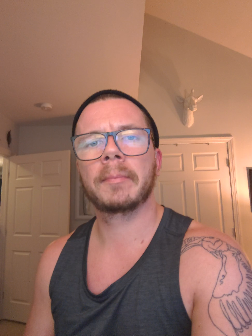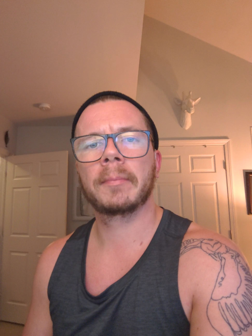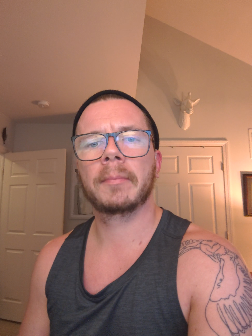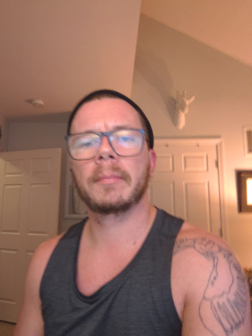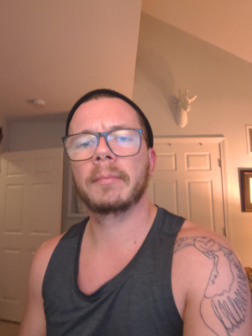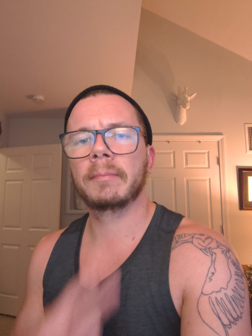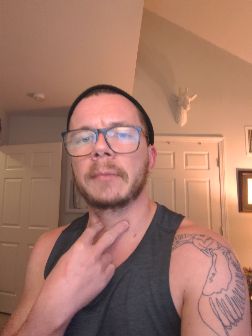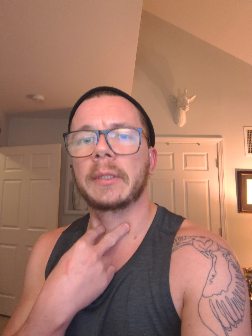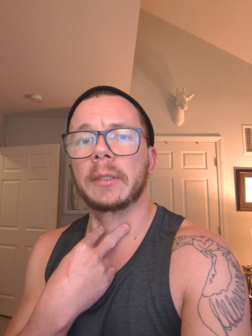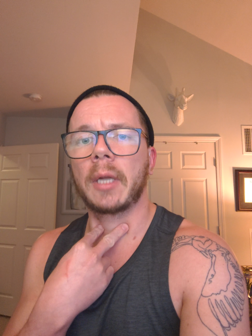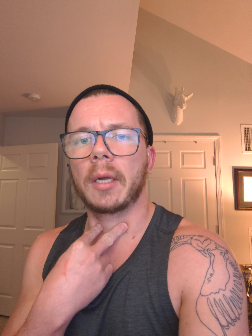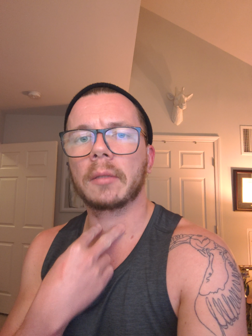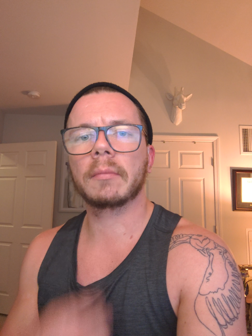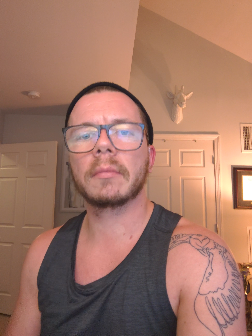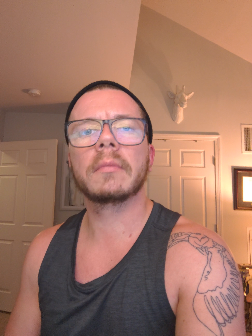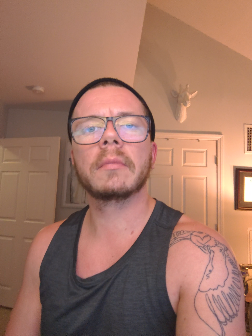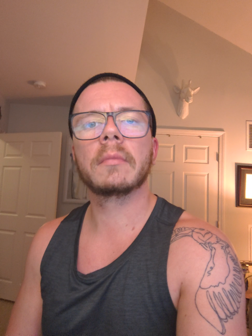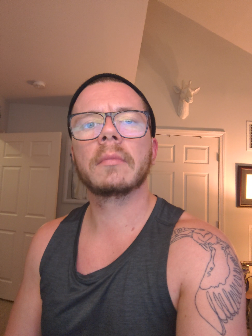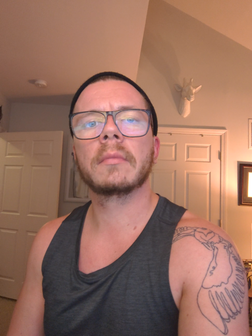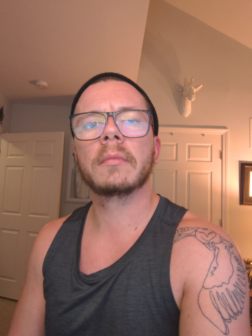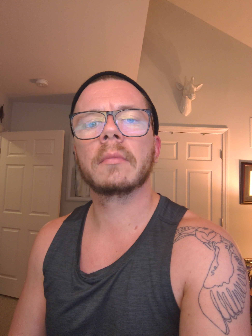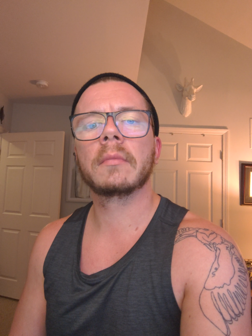stuck